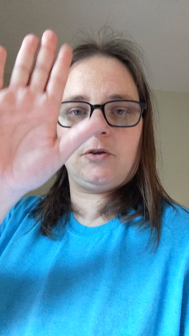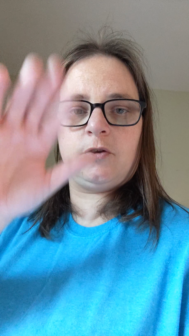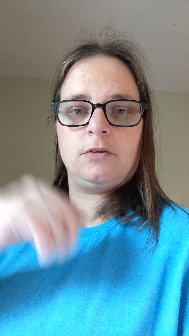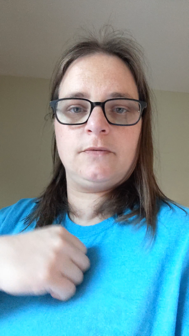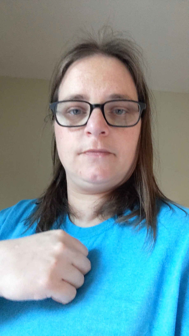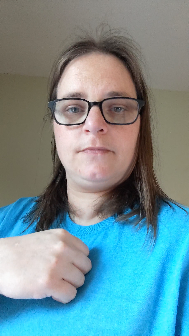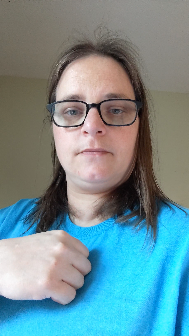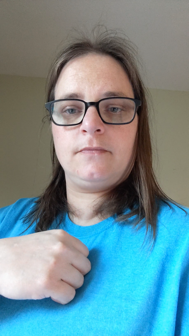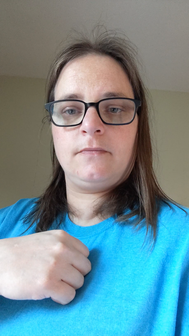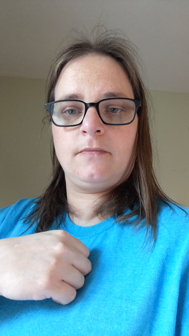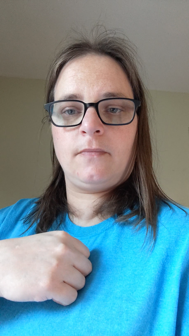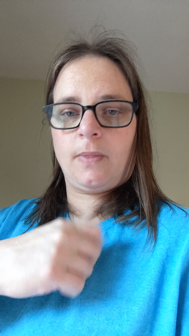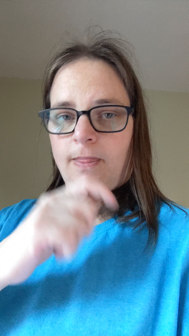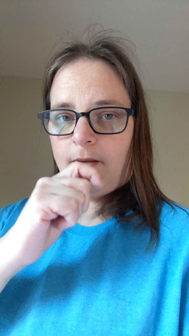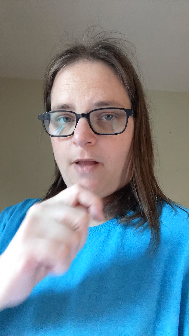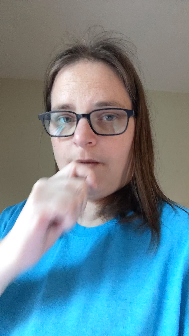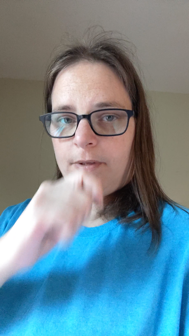popsicle